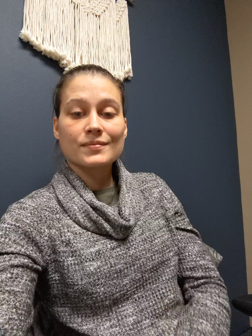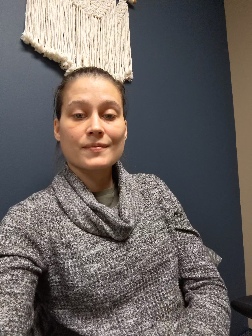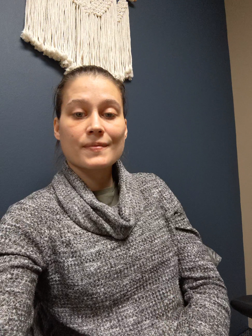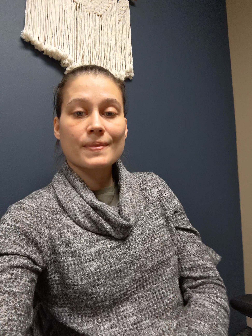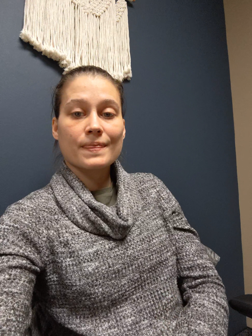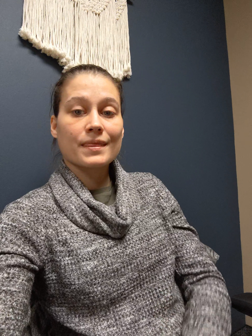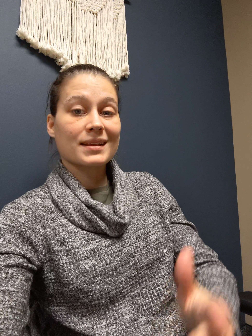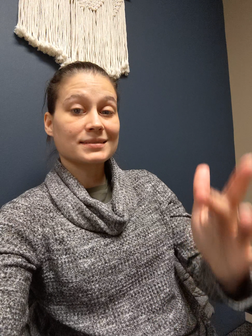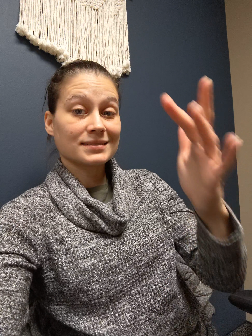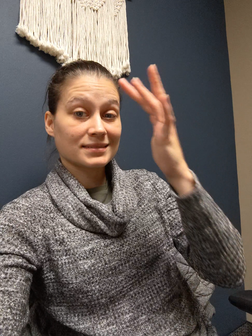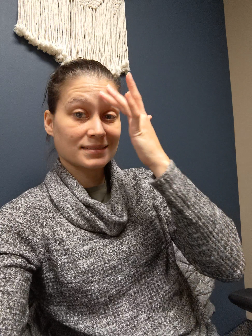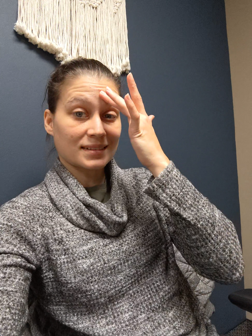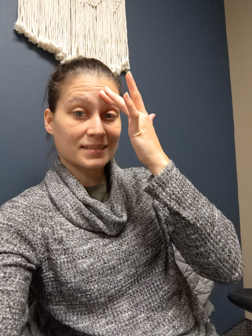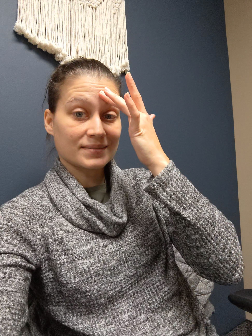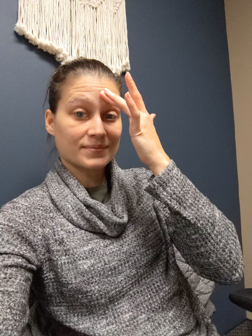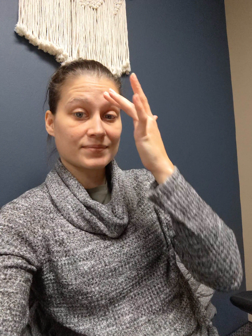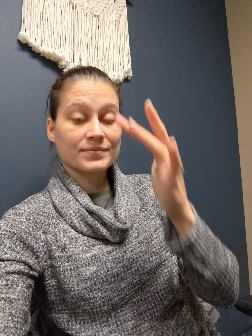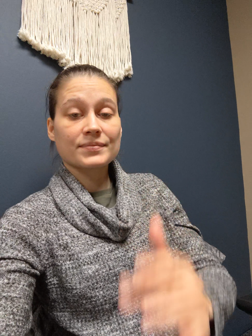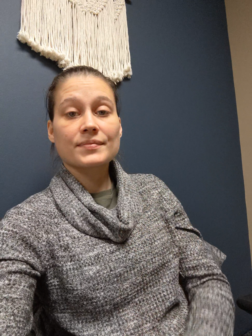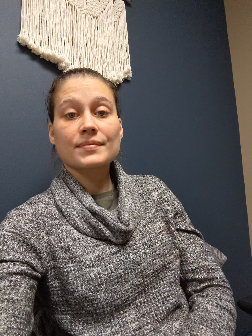sick